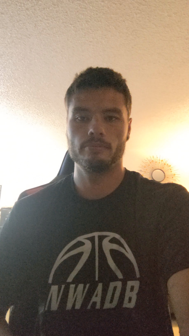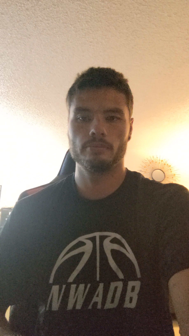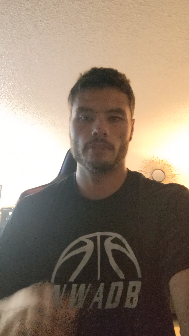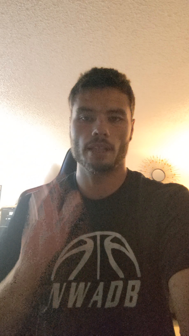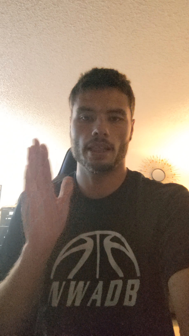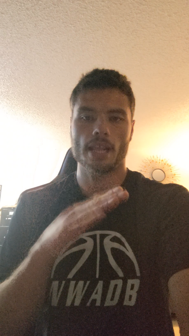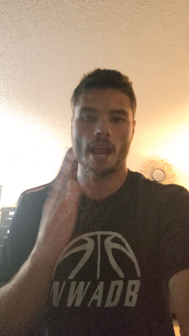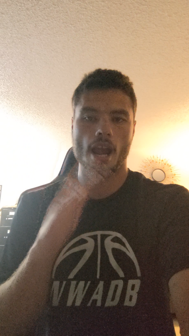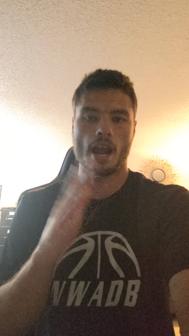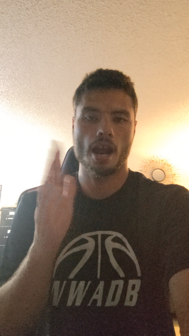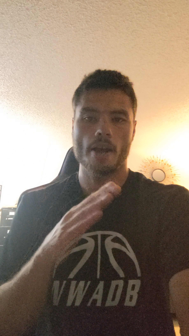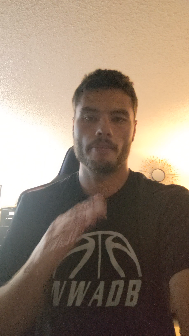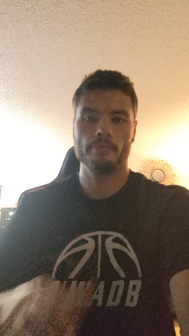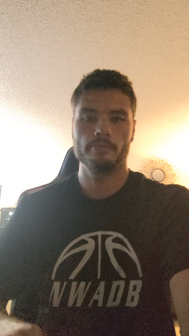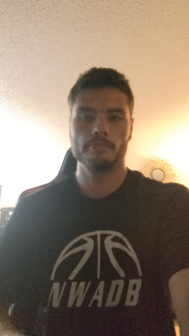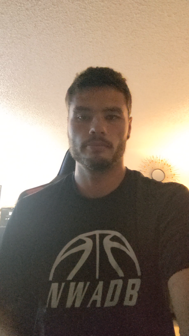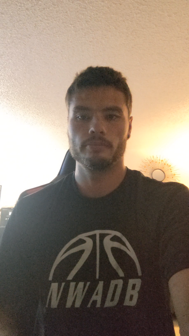clap